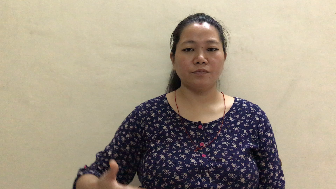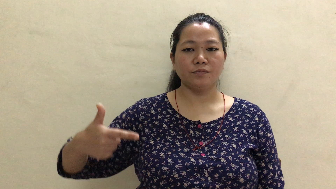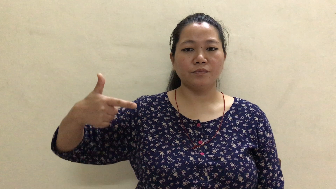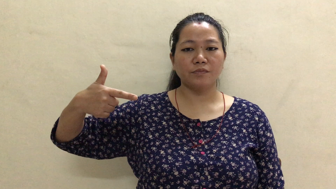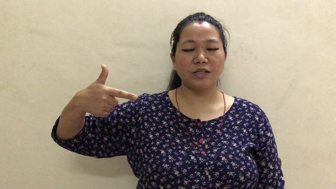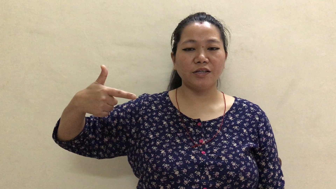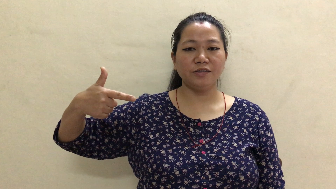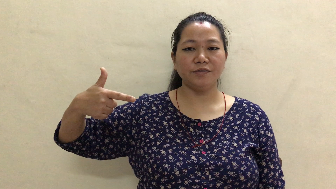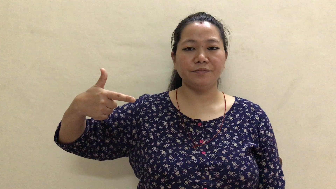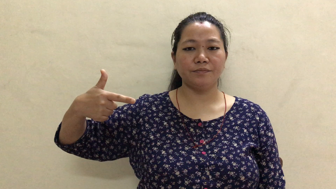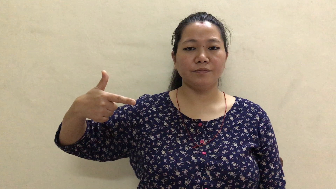ज्ञ